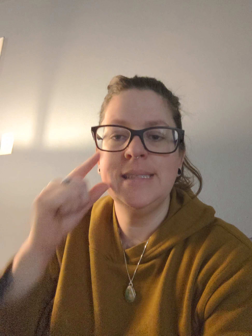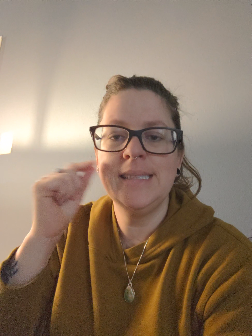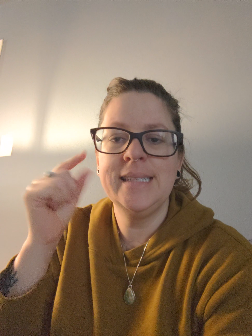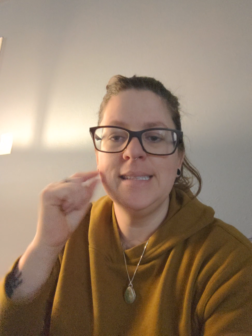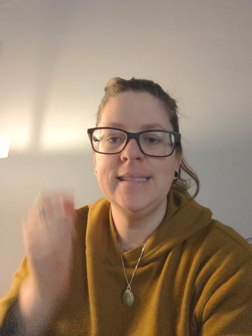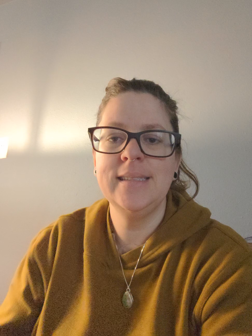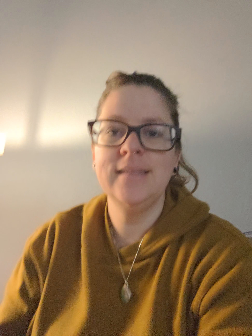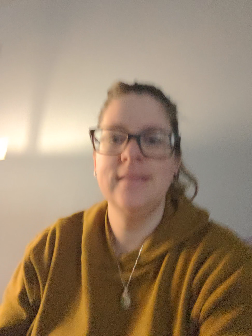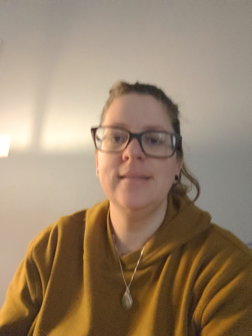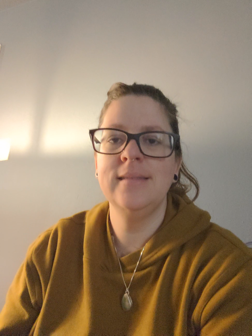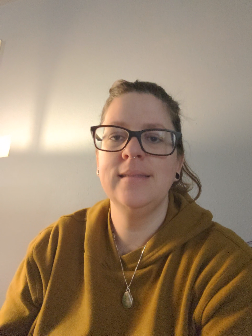kitty